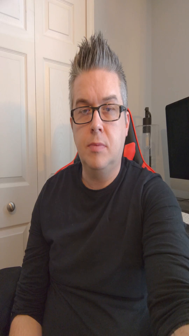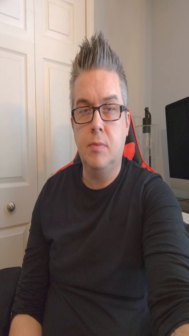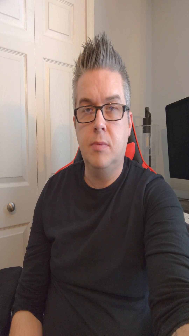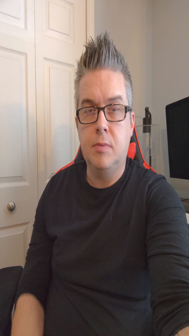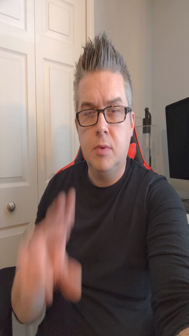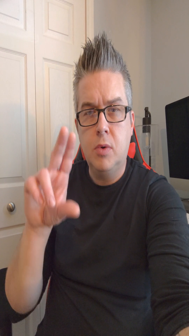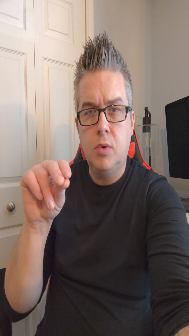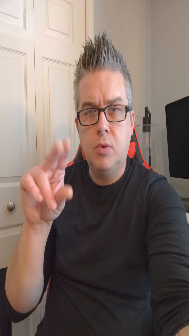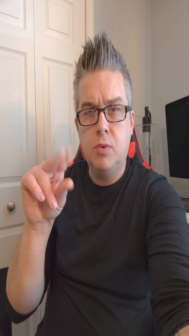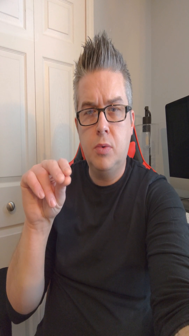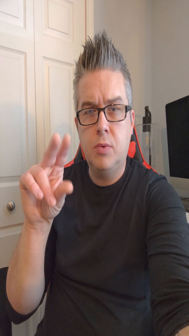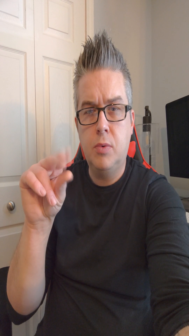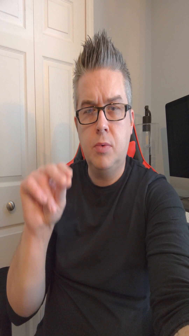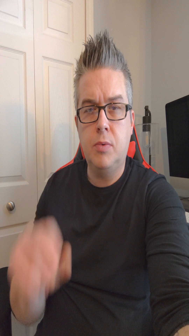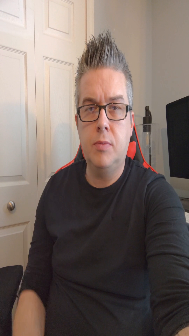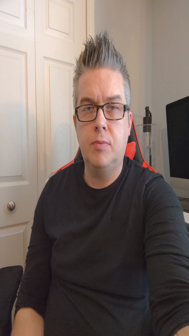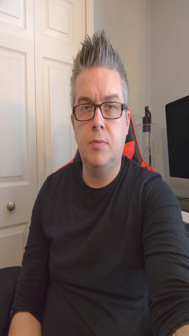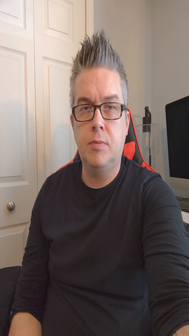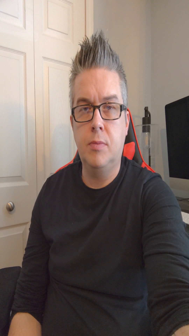no